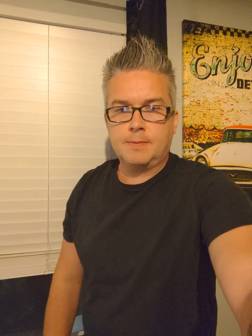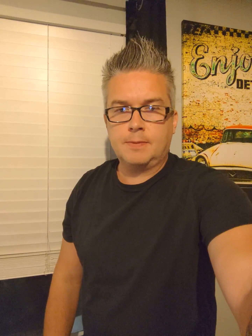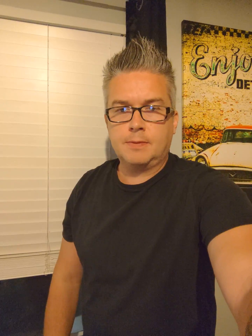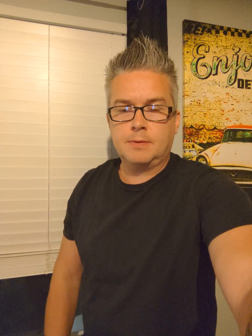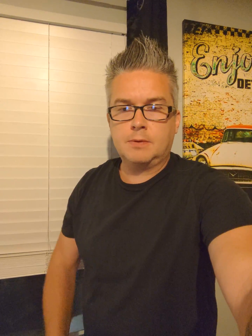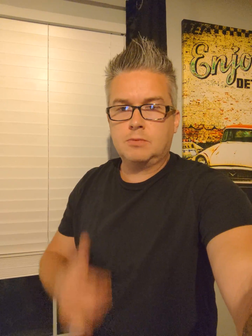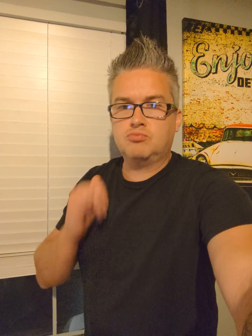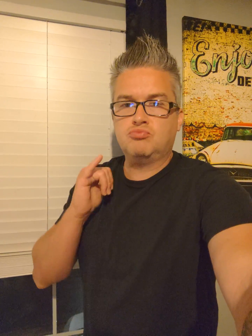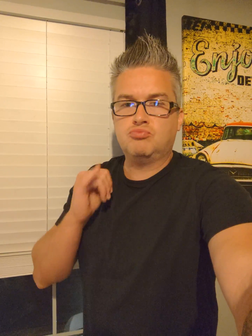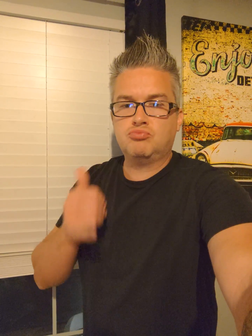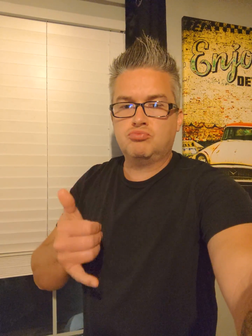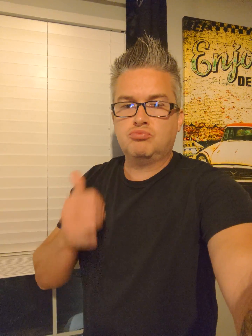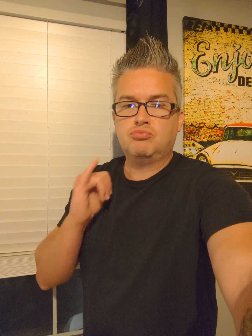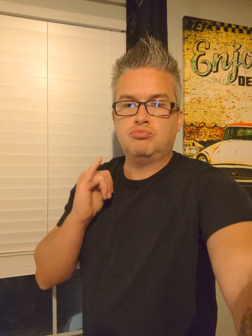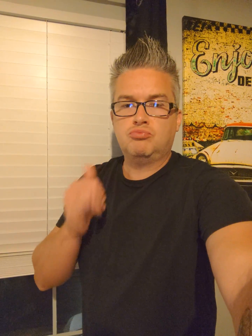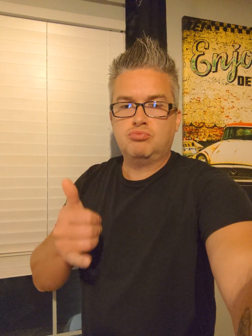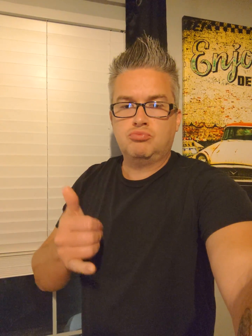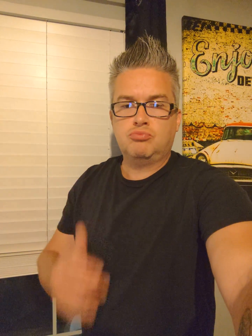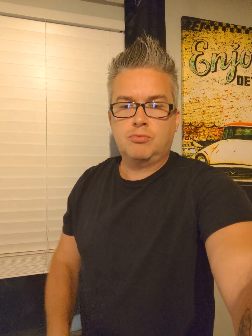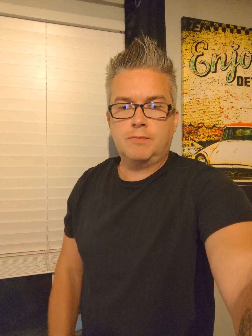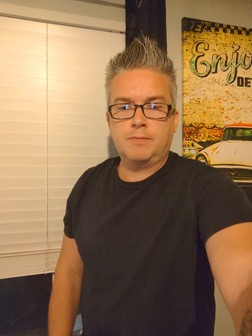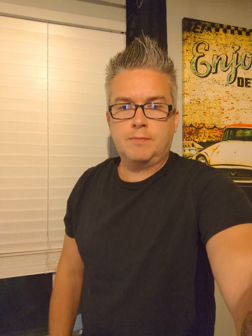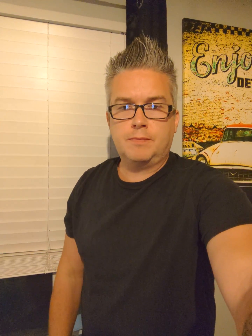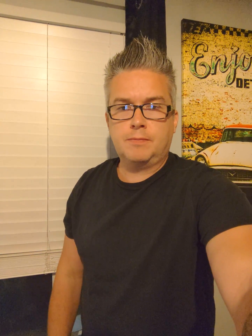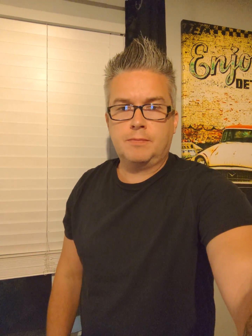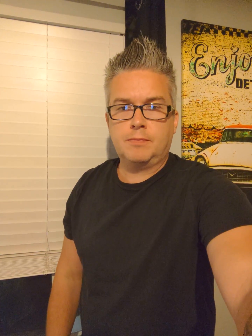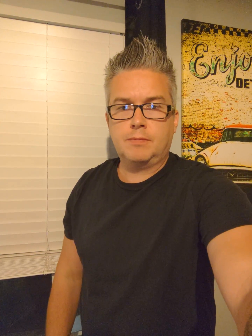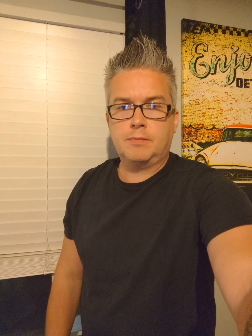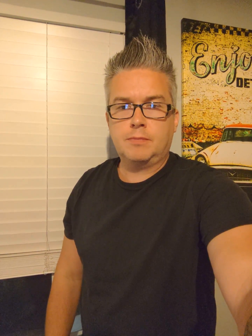rocking chair